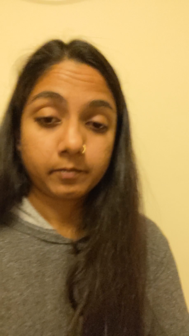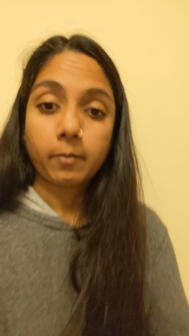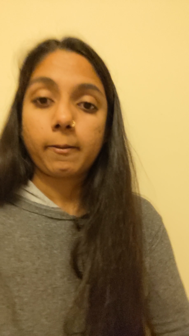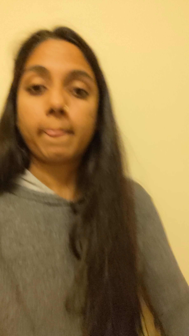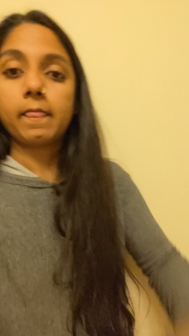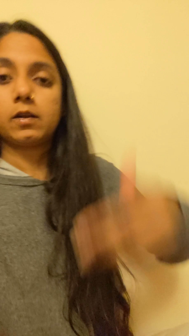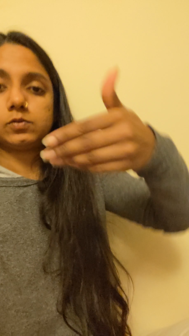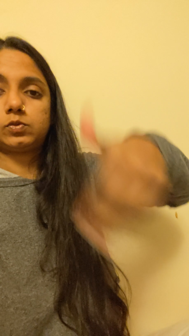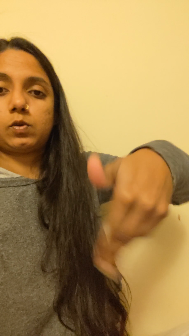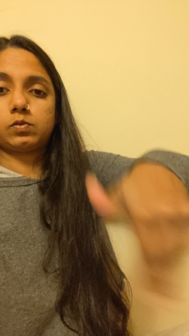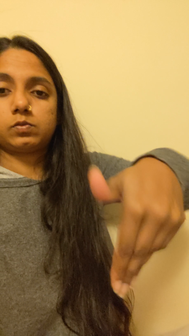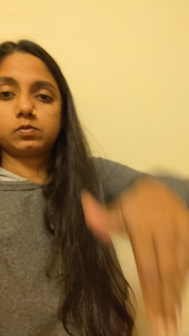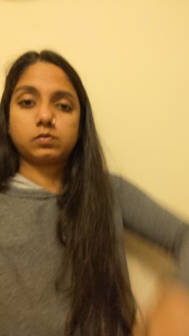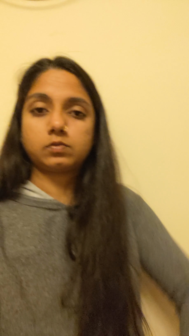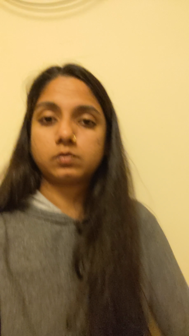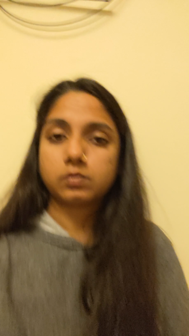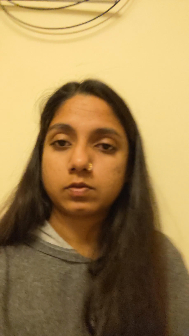shorts